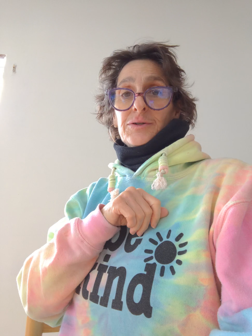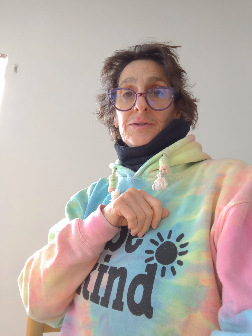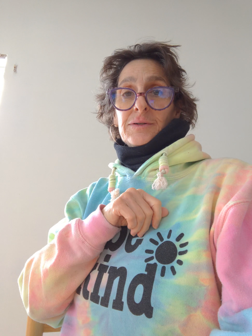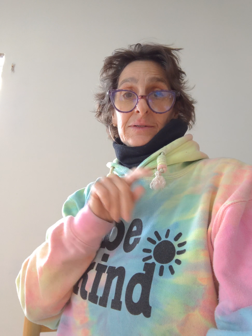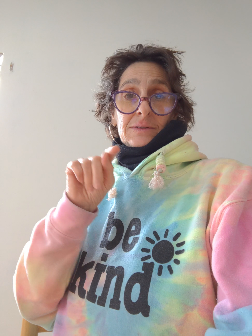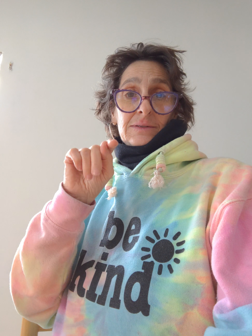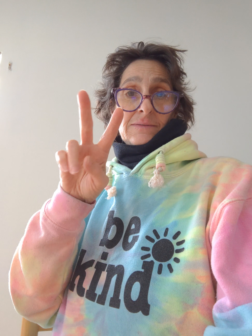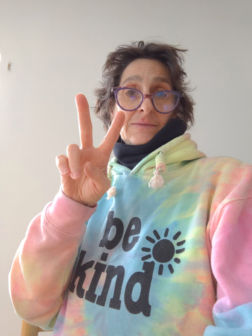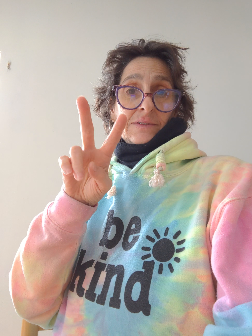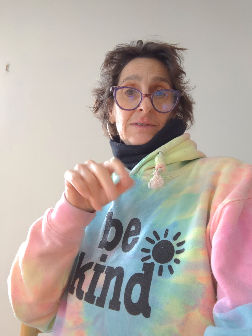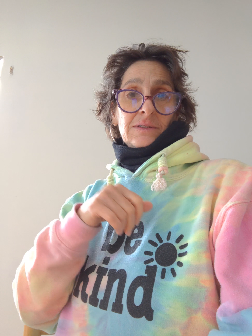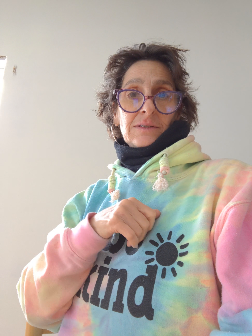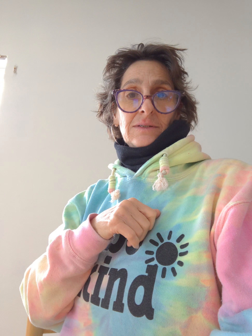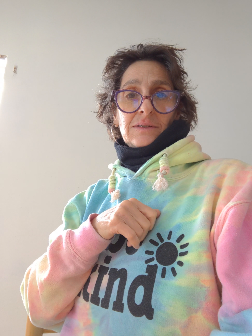TV